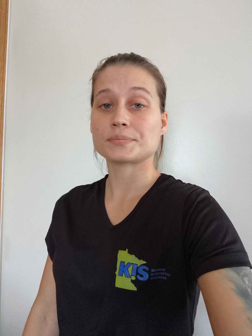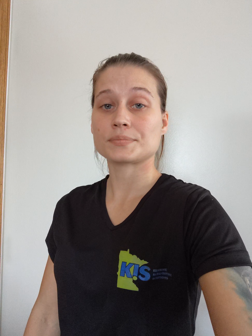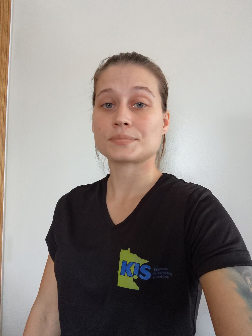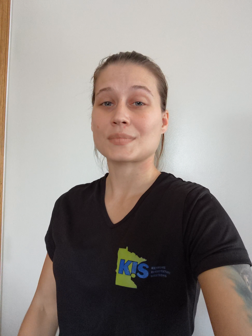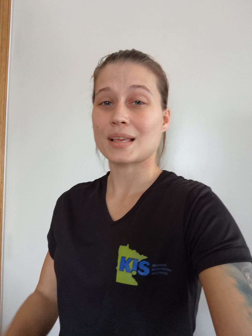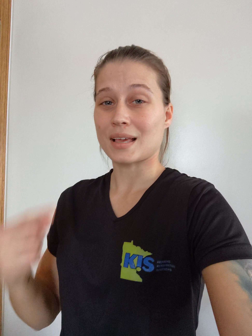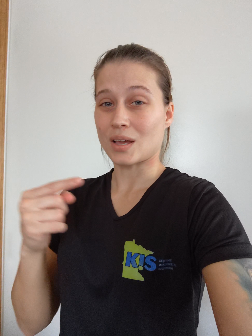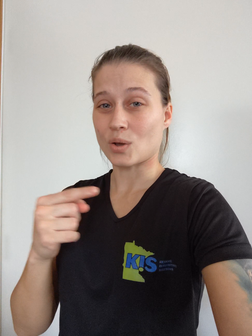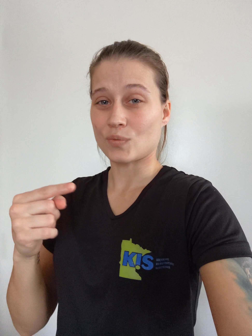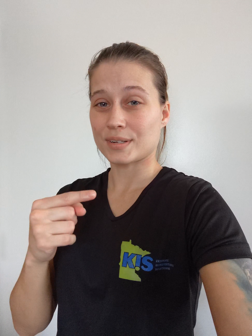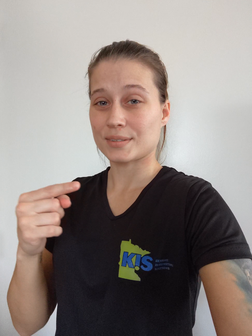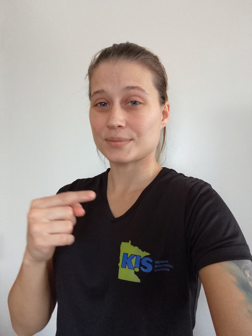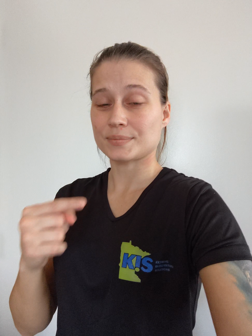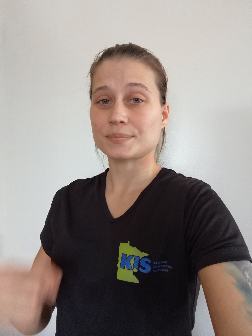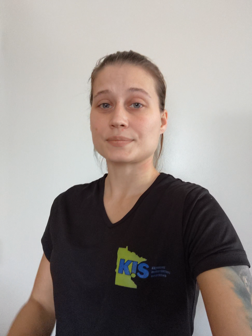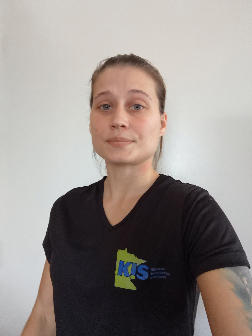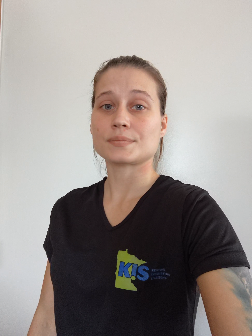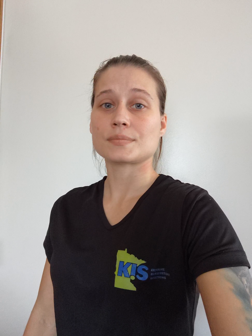owie